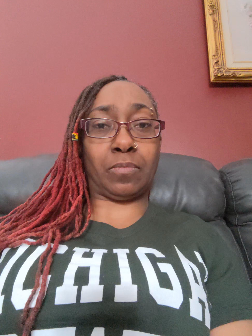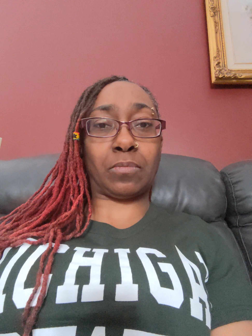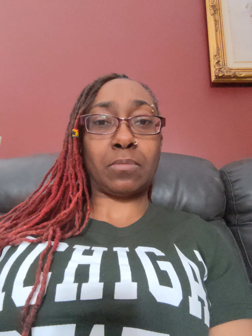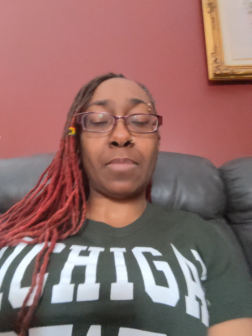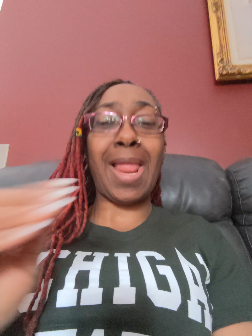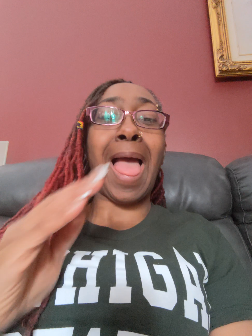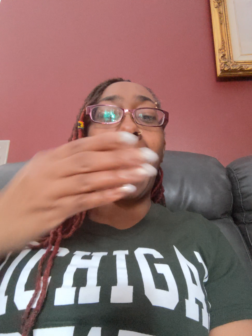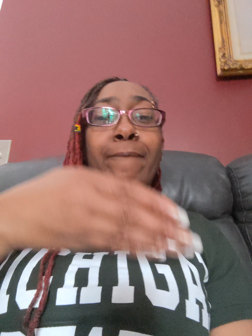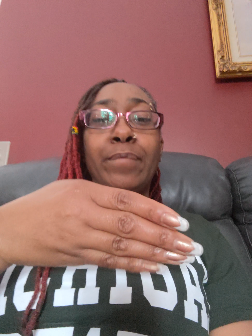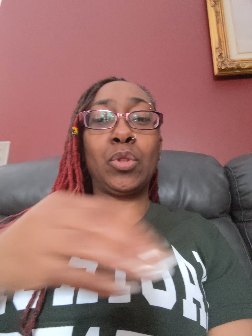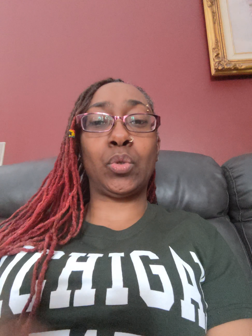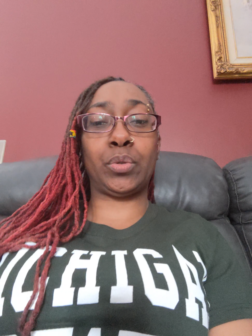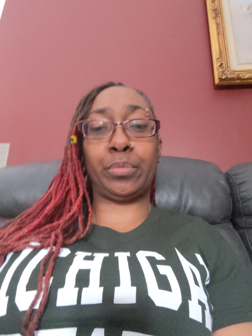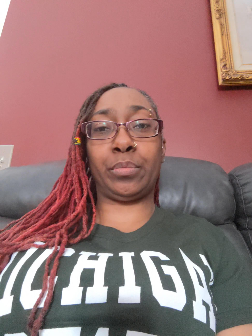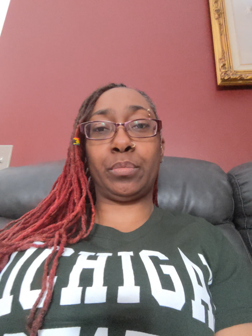after